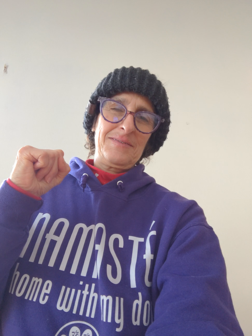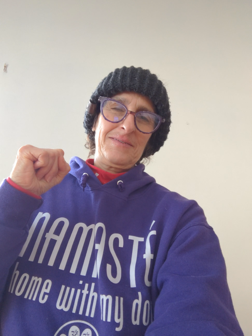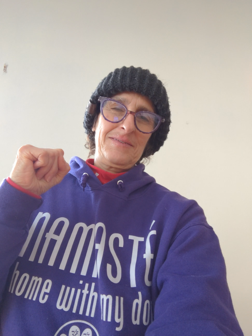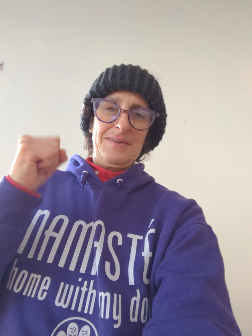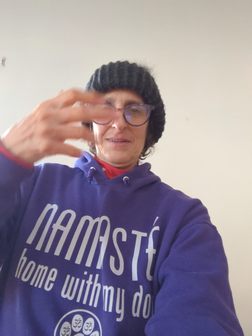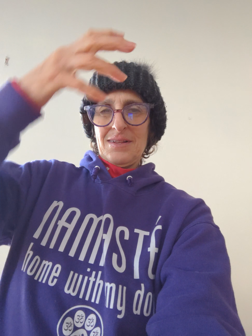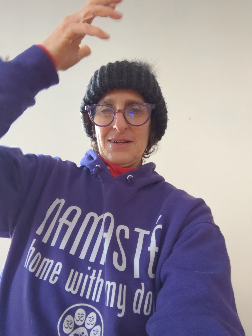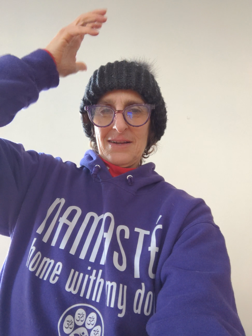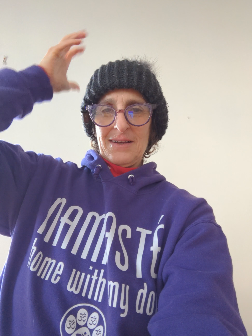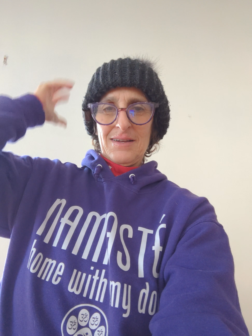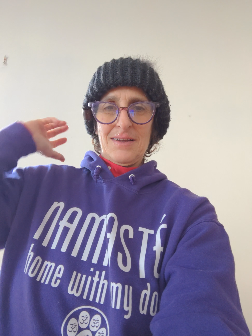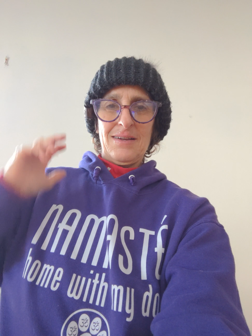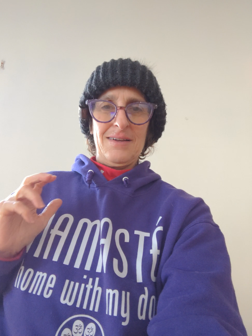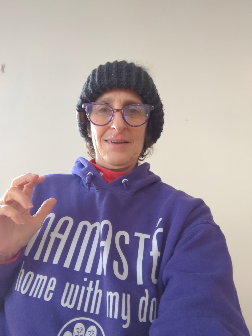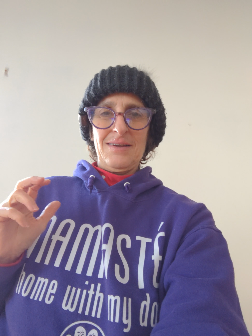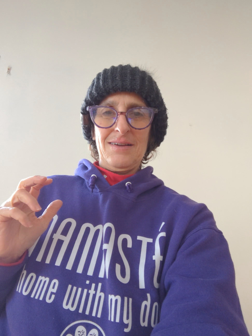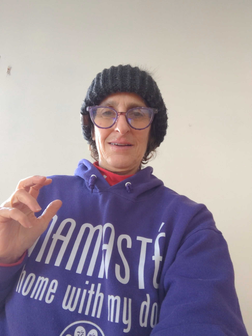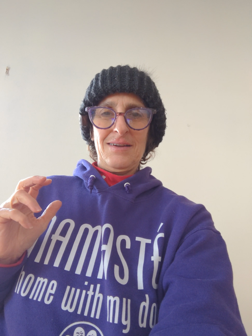lion